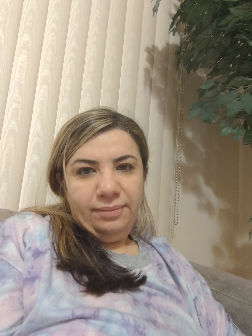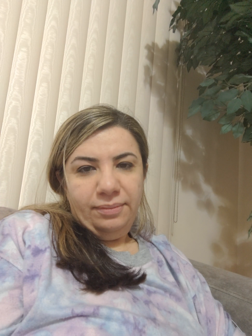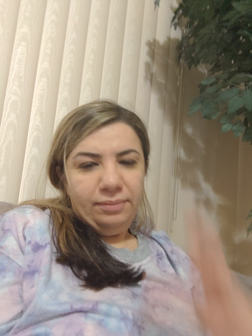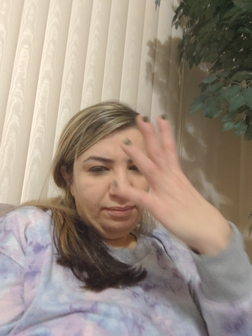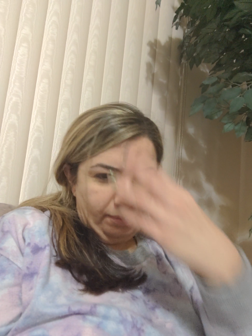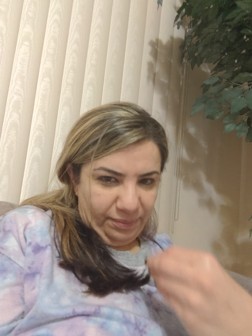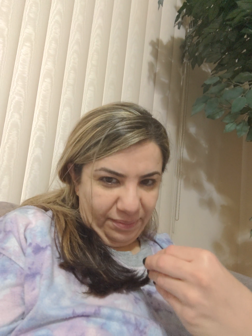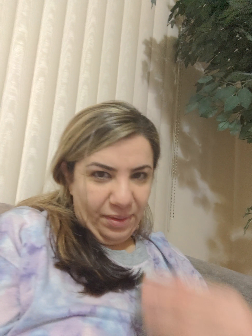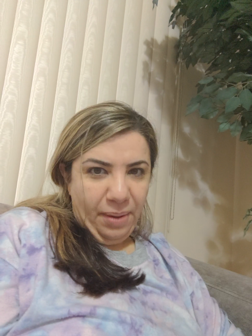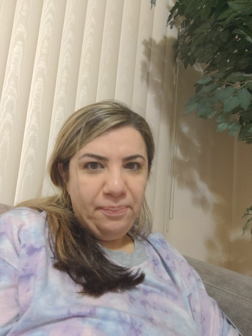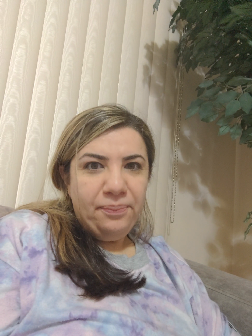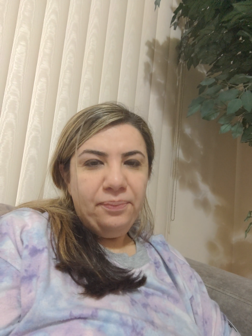sleep